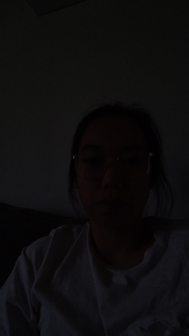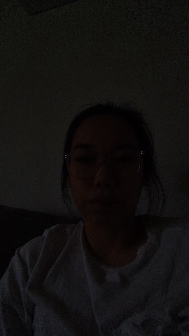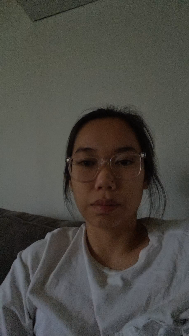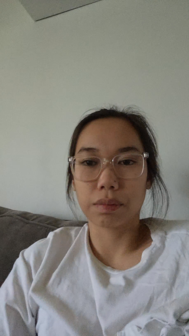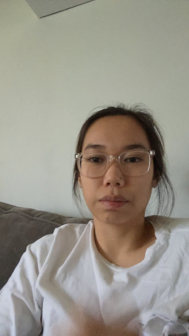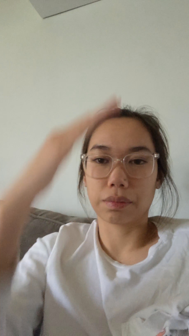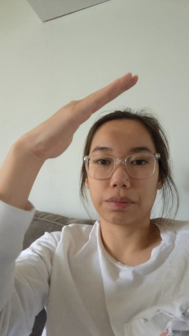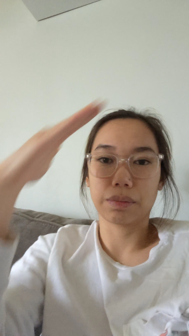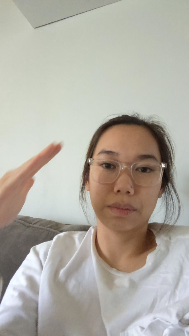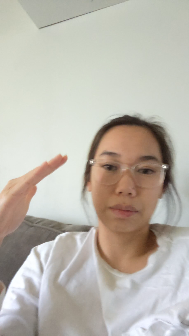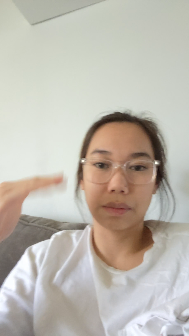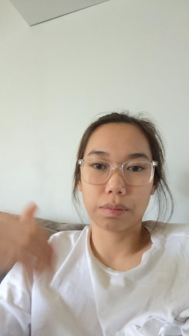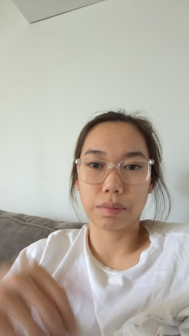roof